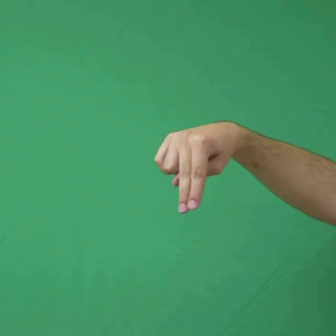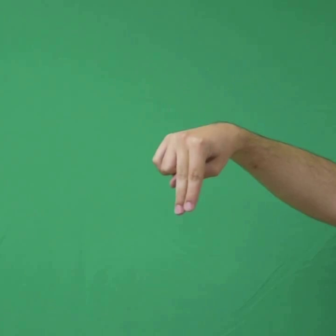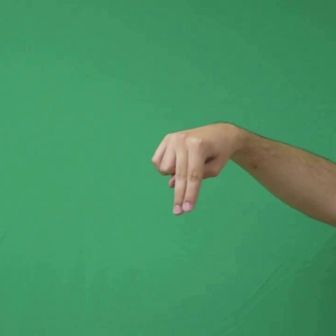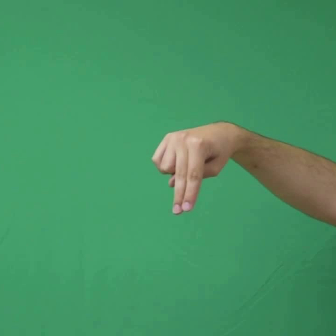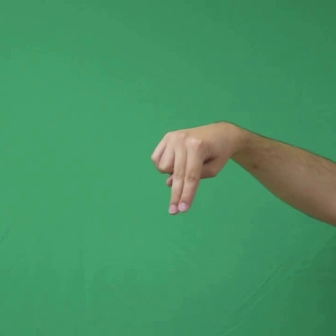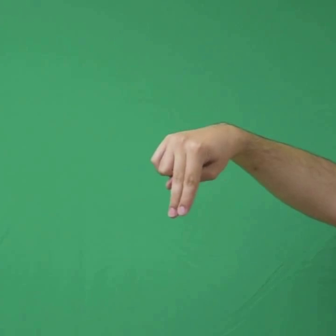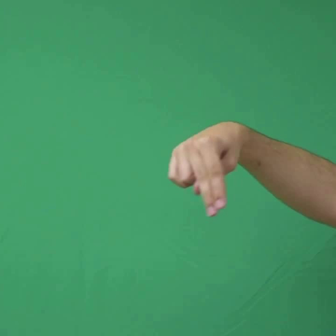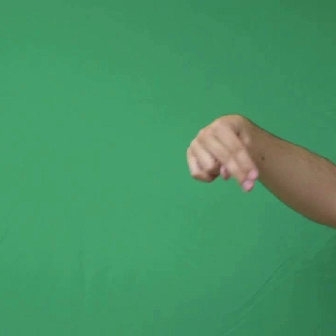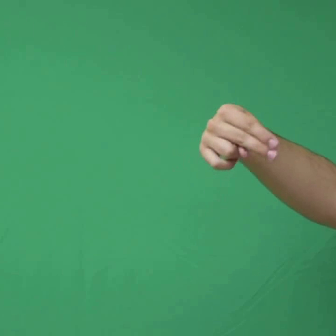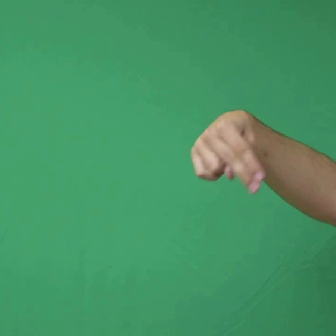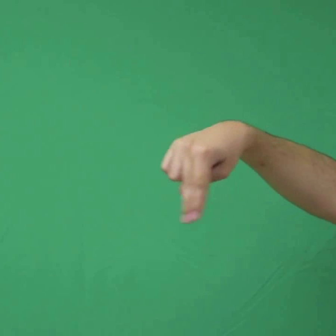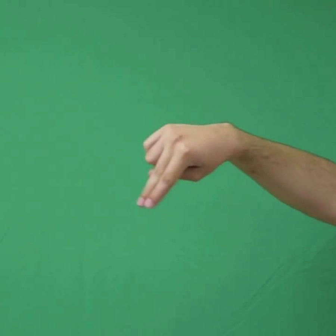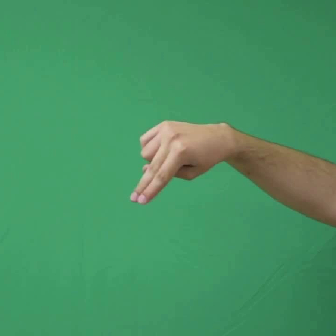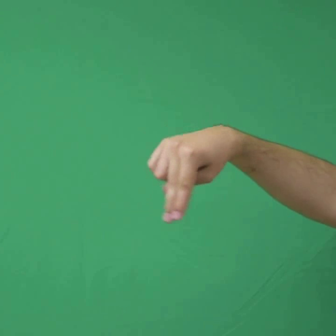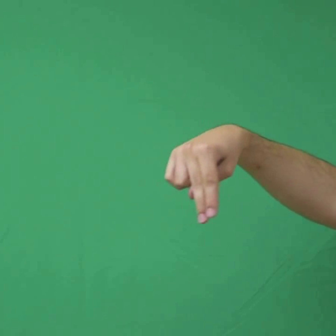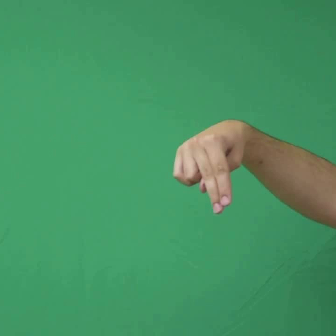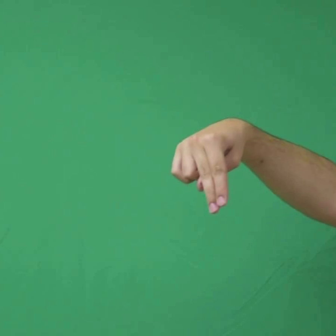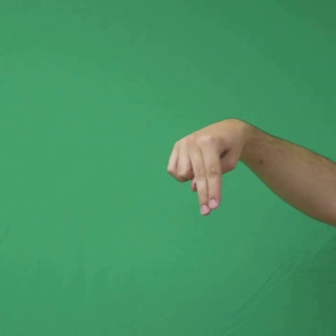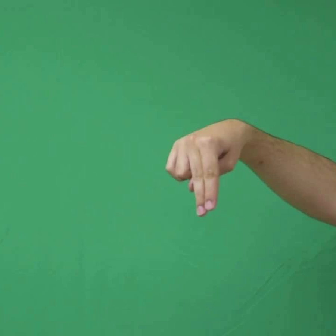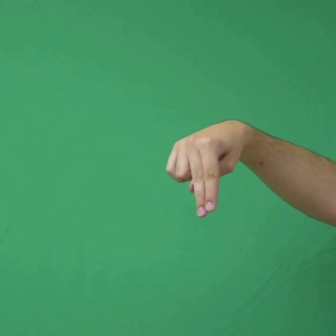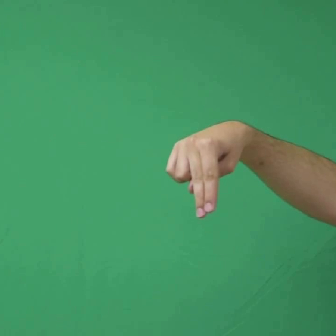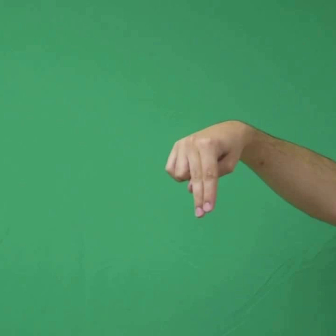Ñ